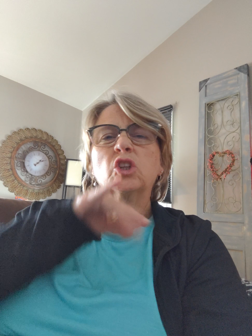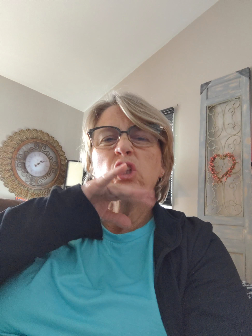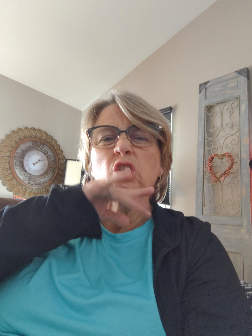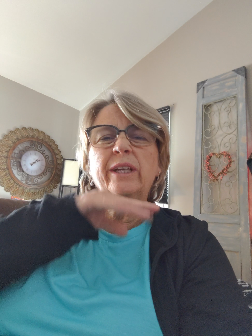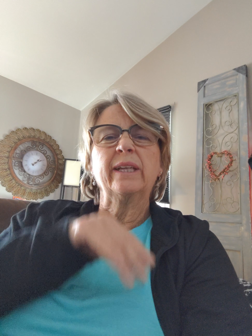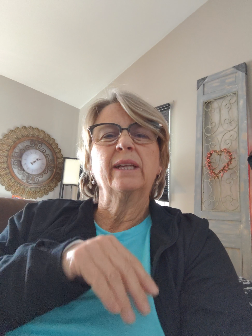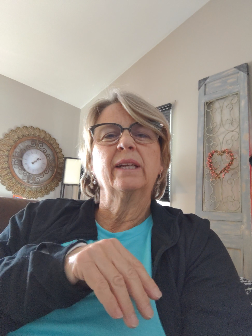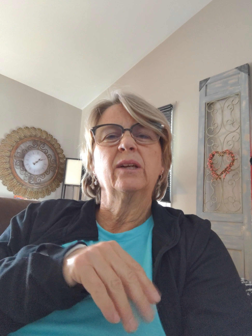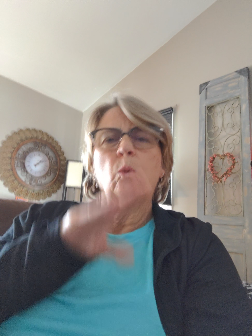dirty